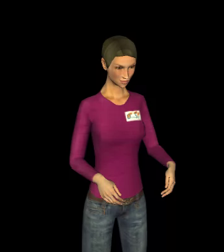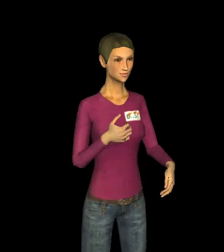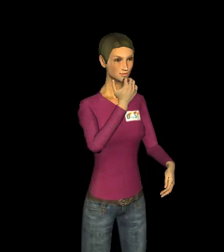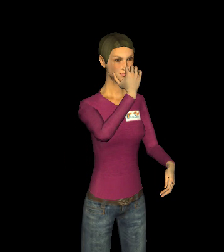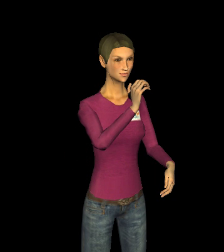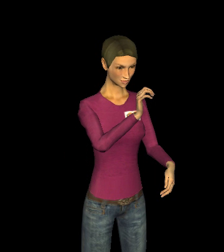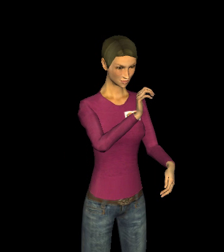حار